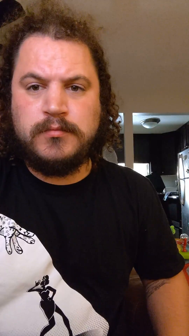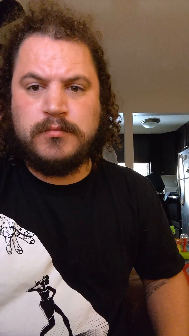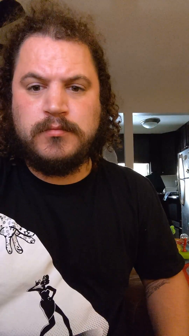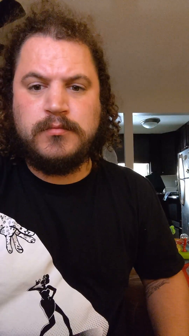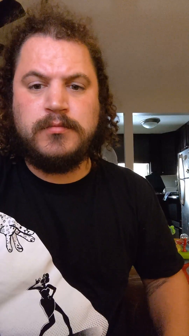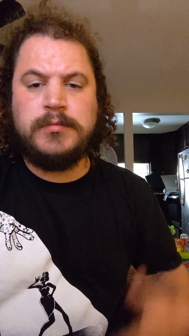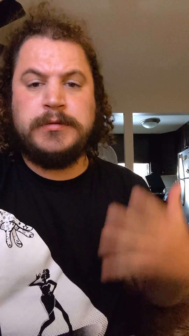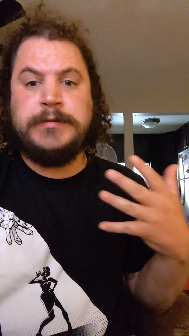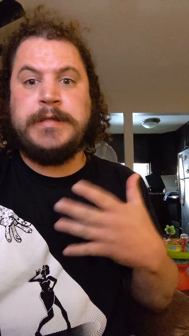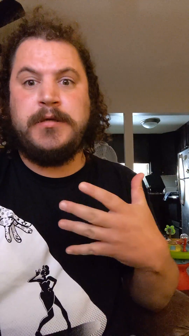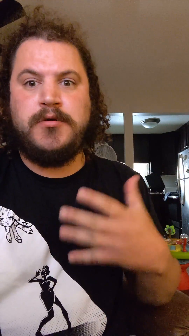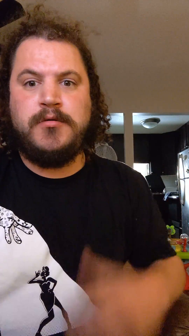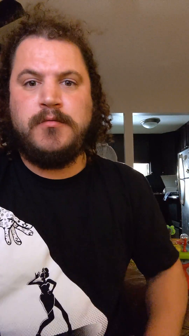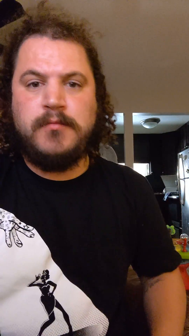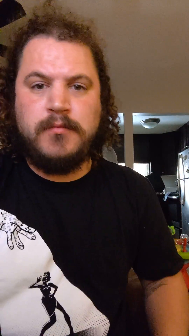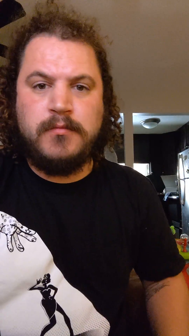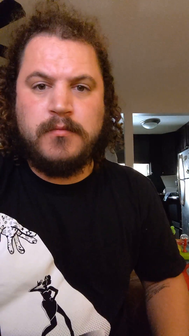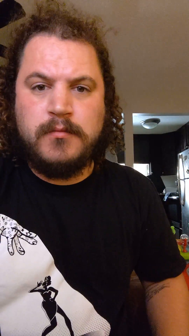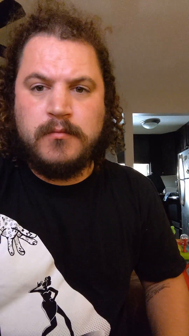scared